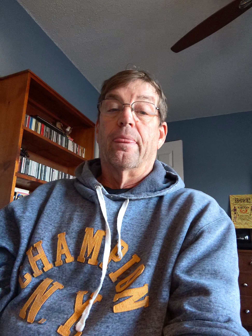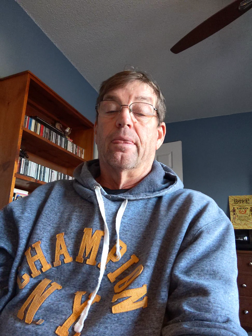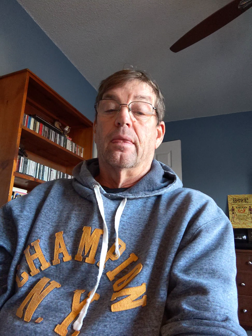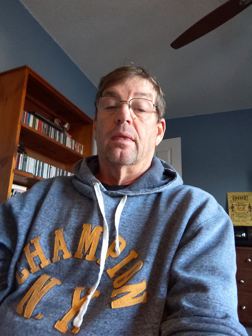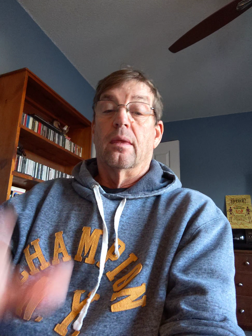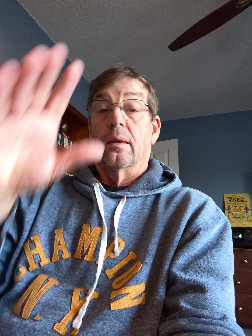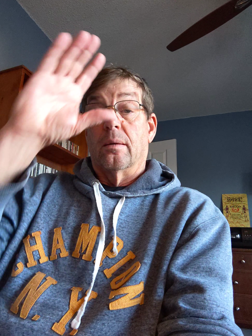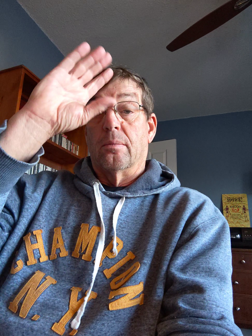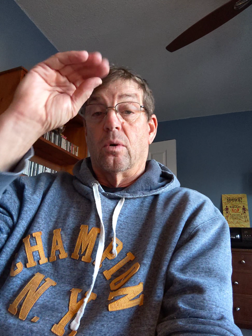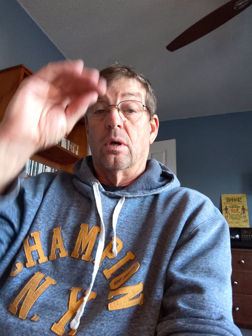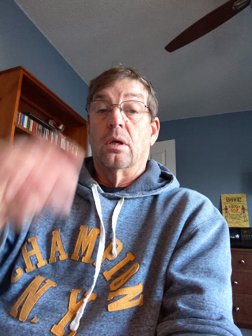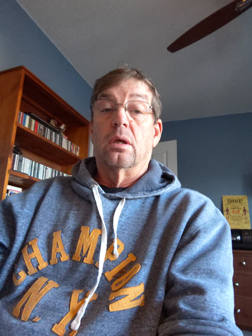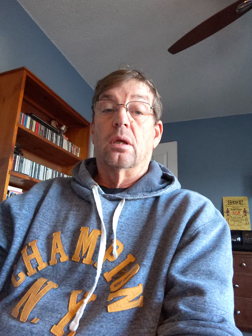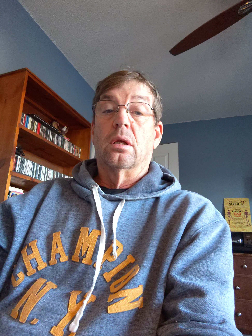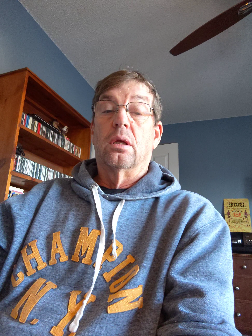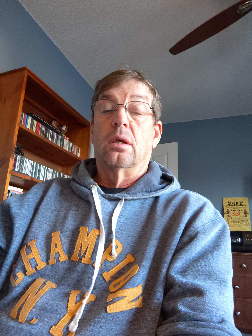boy